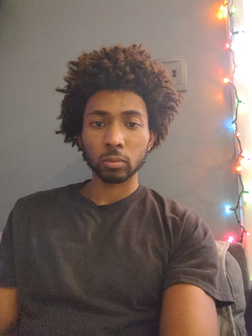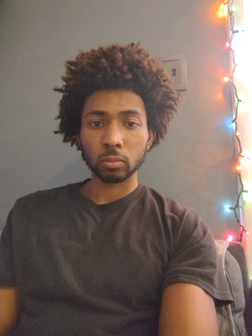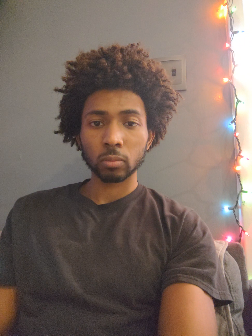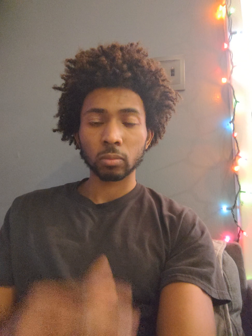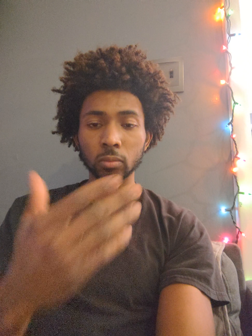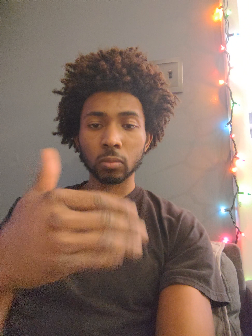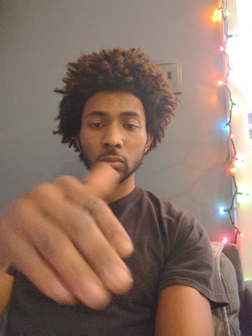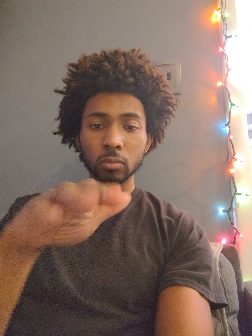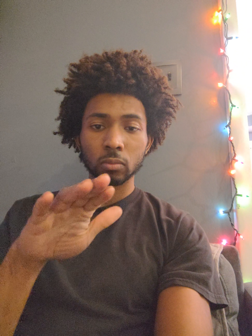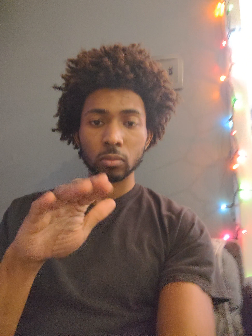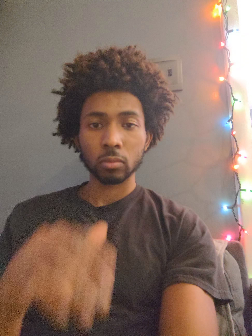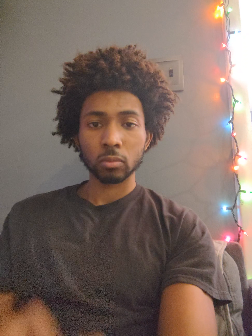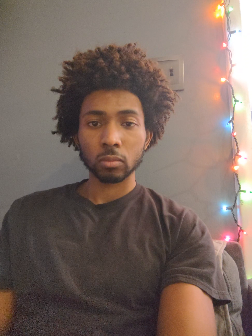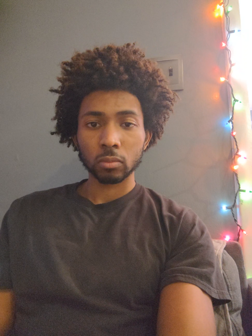mitten